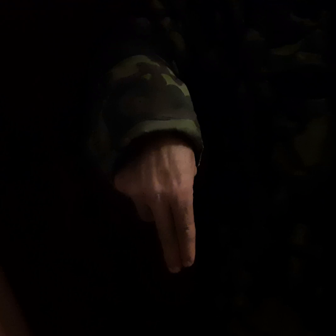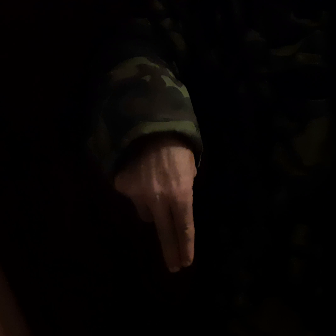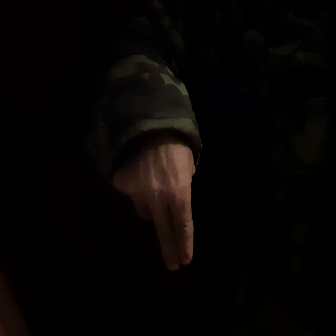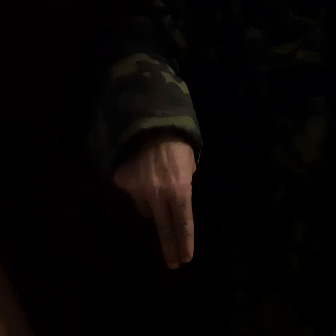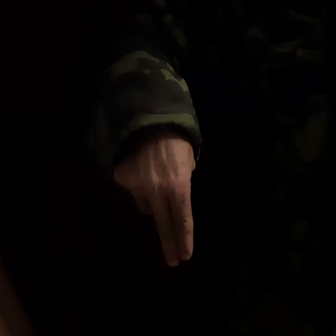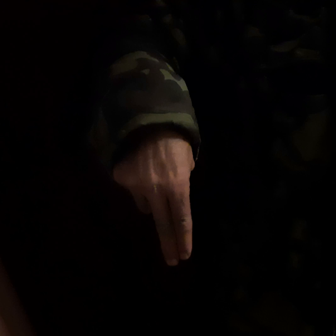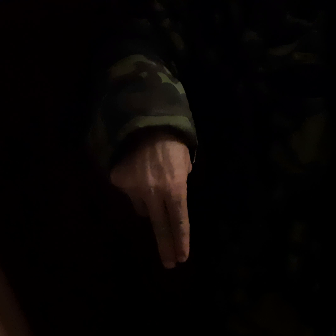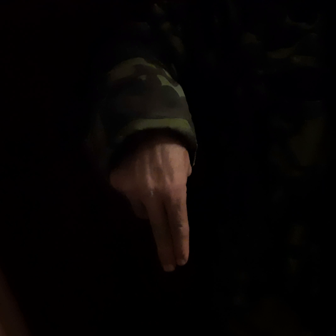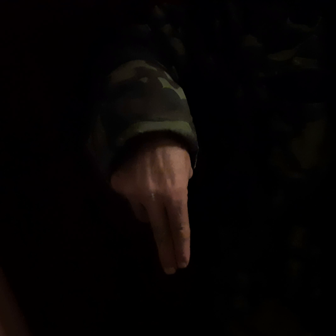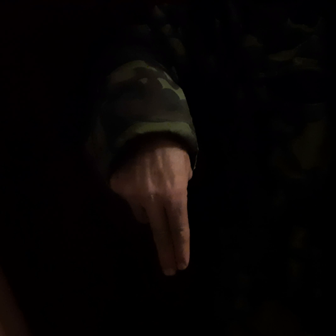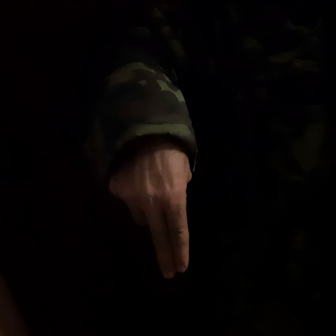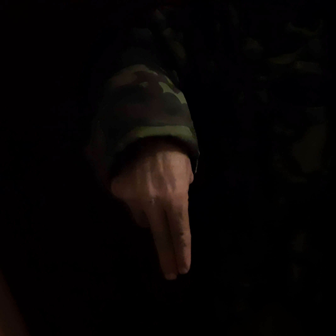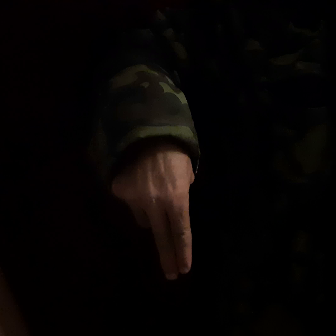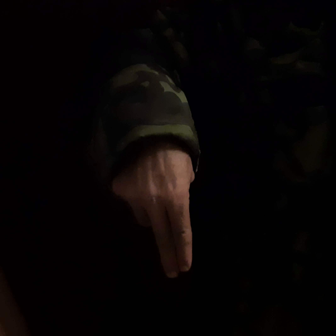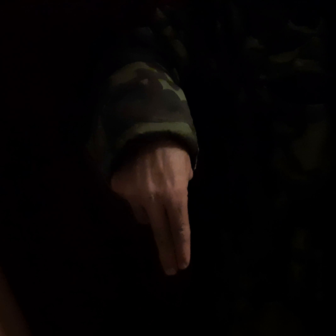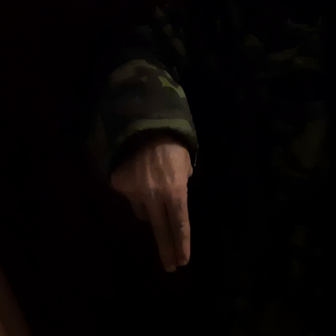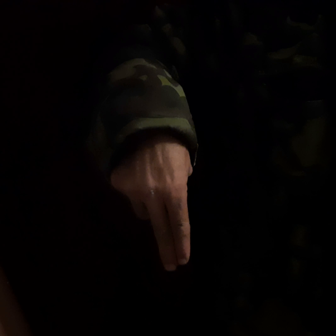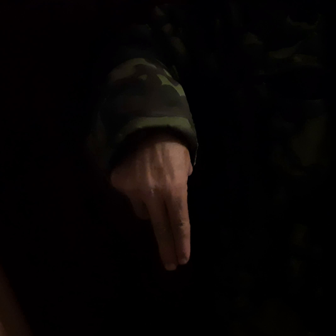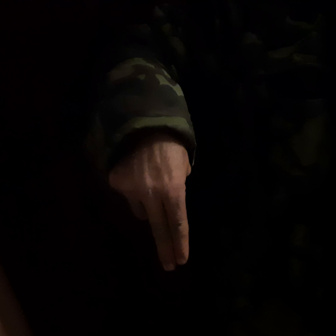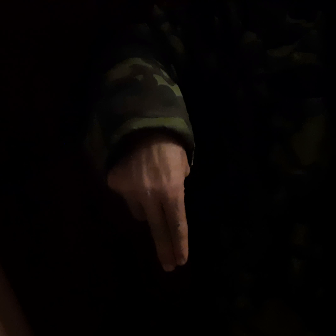П